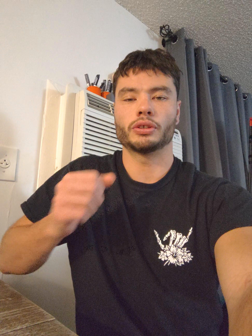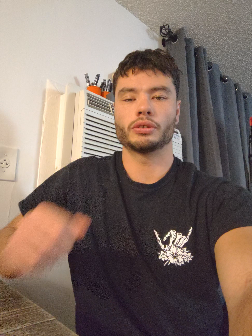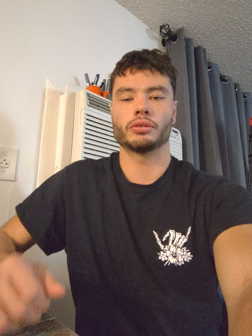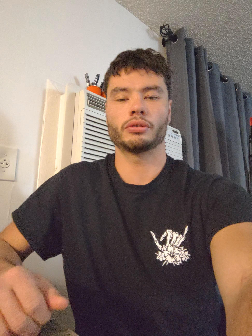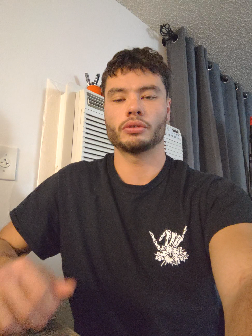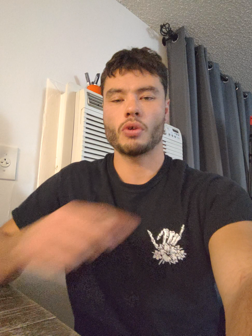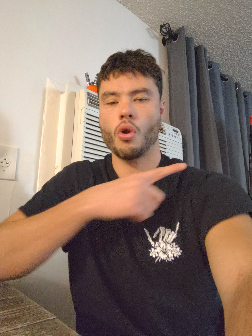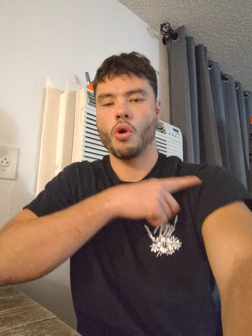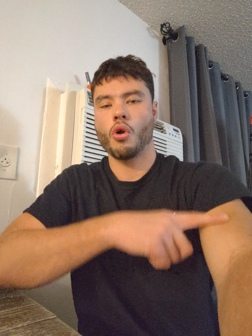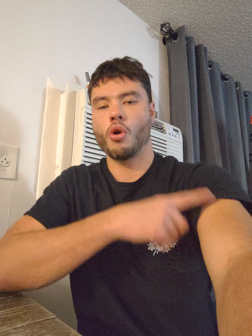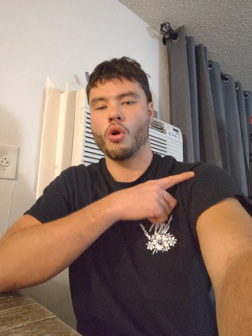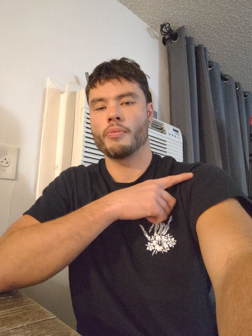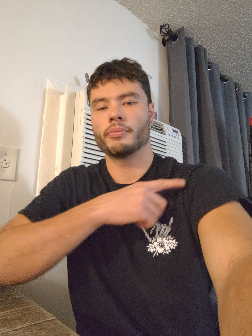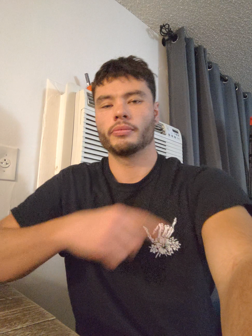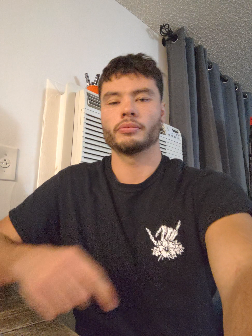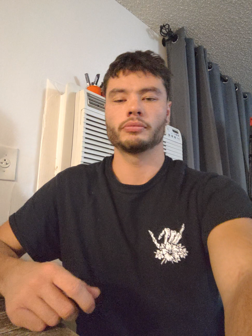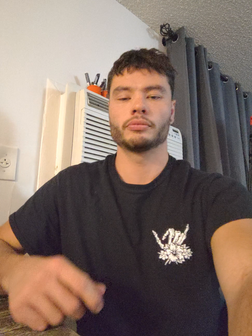arm